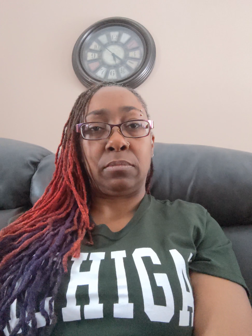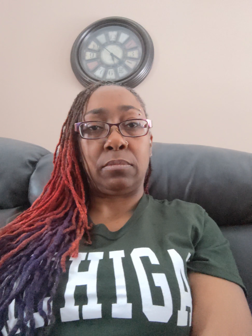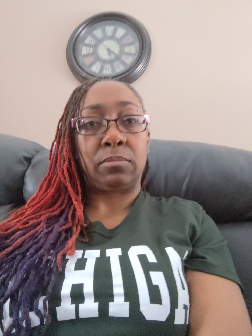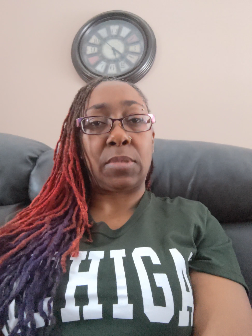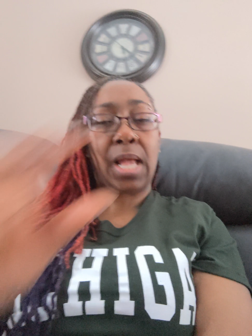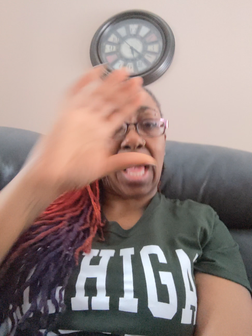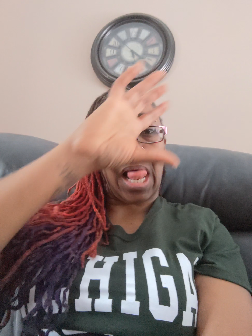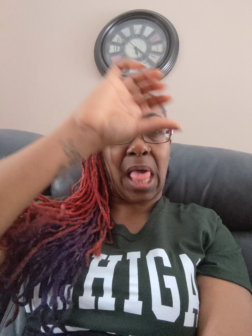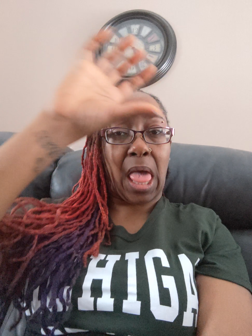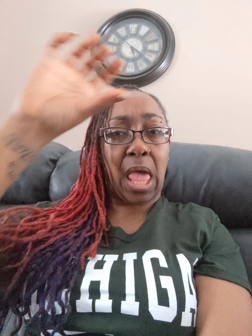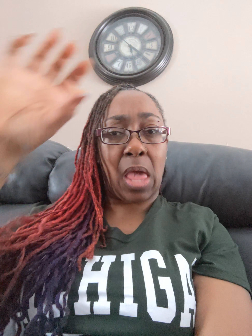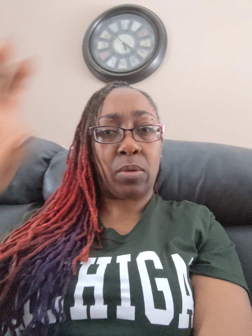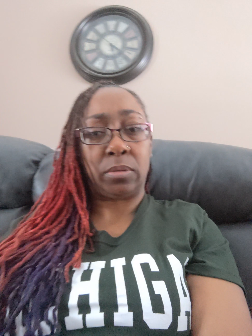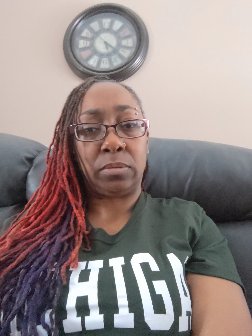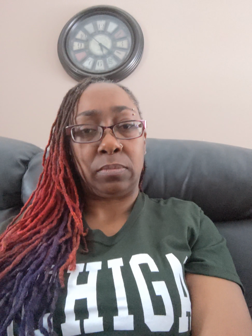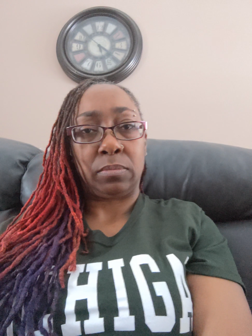cloud